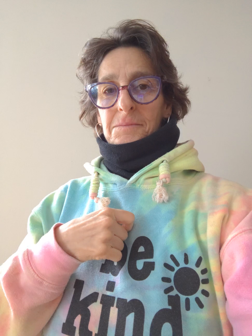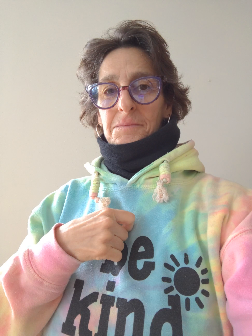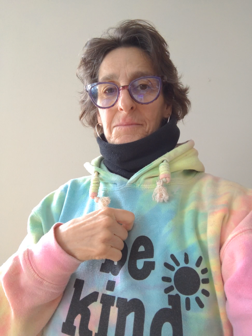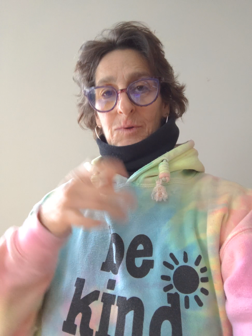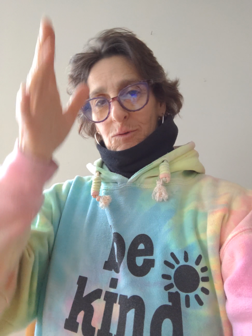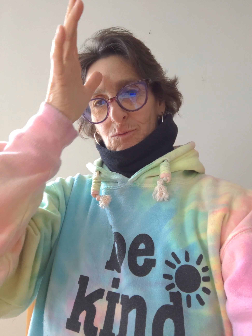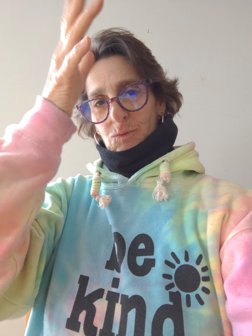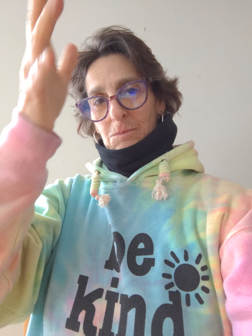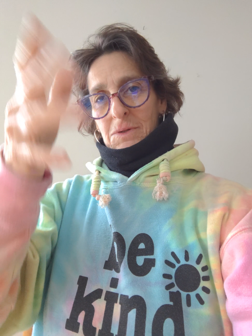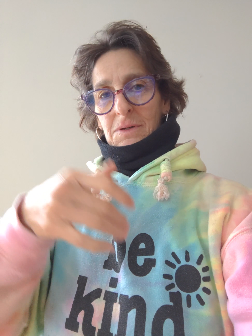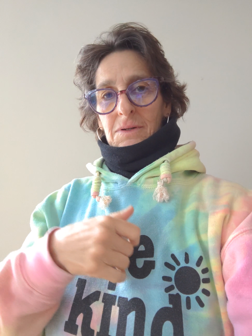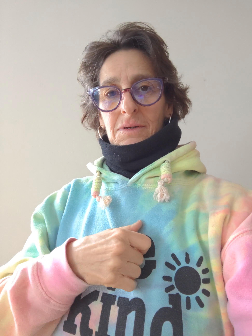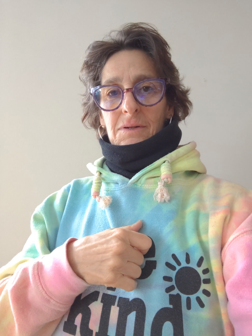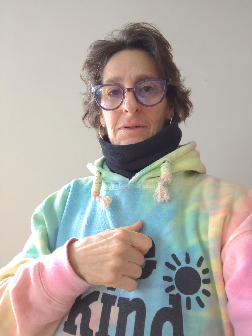grandpa